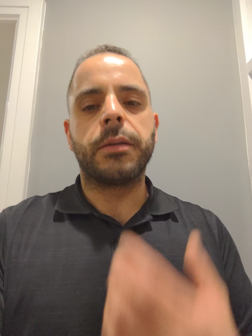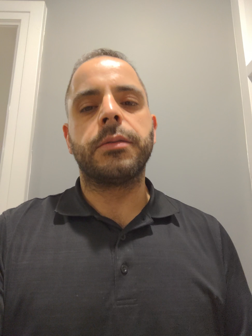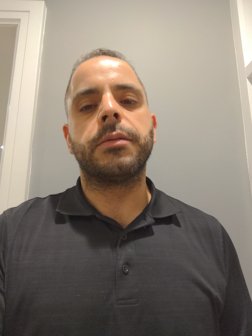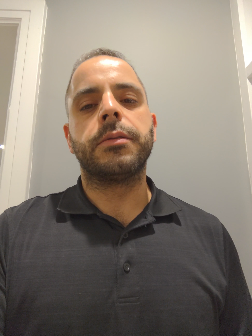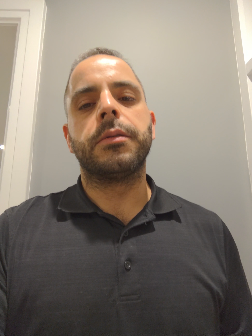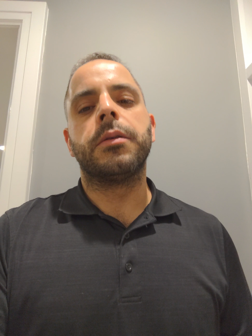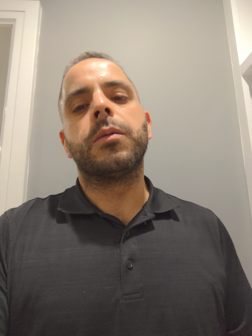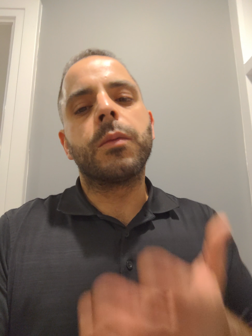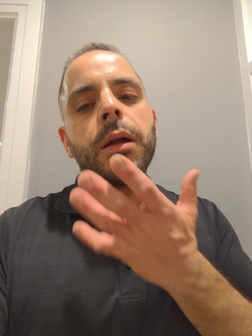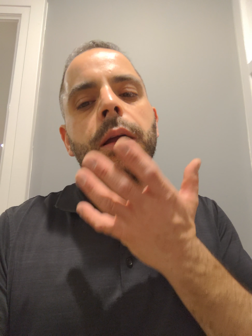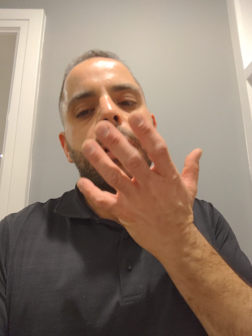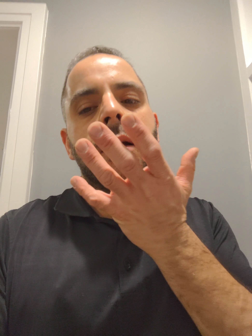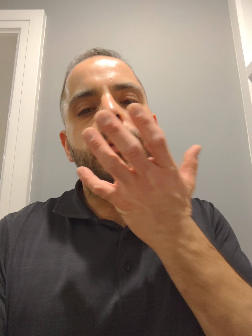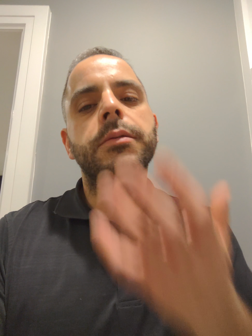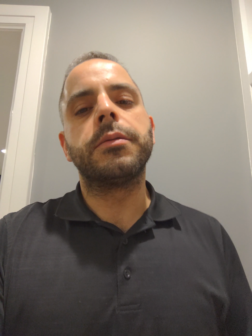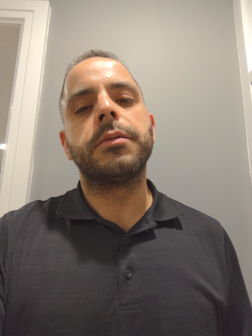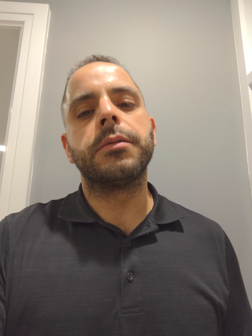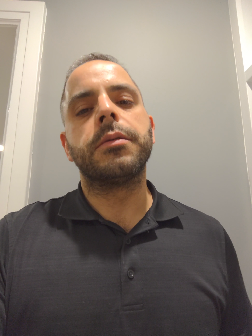grass